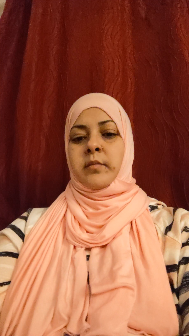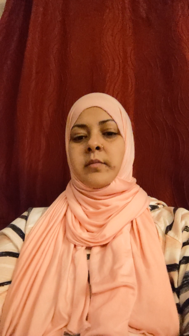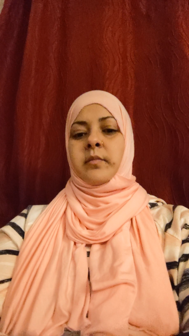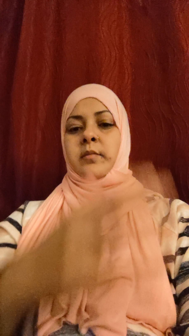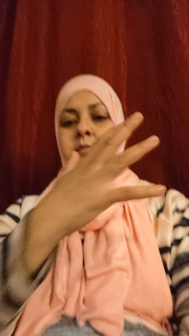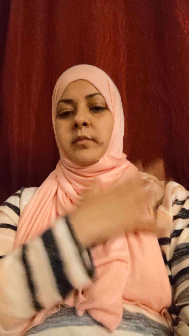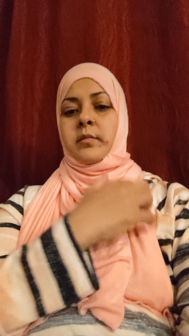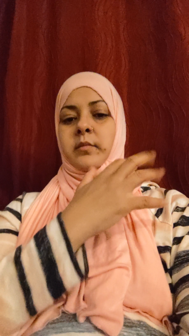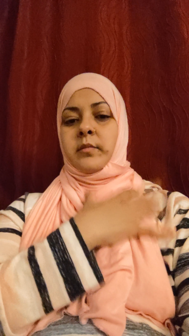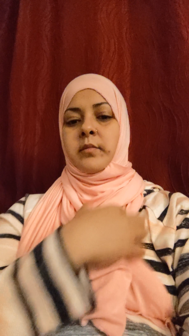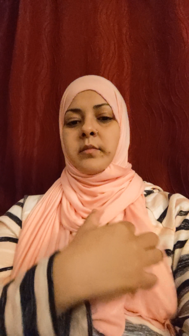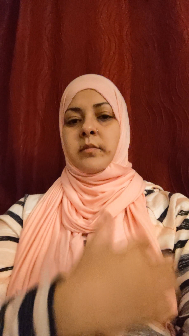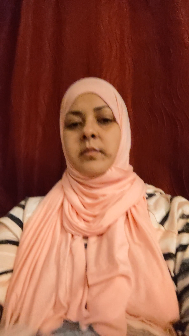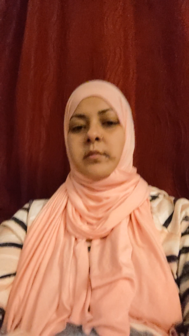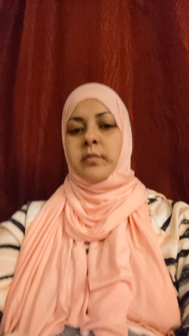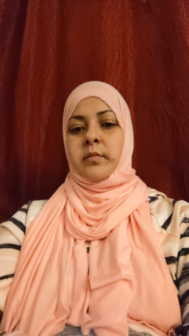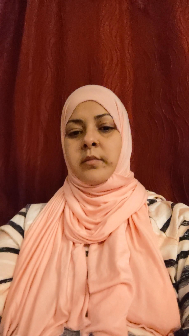bear